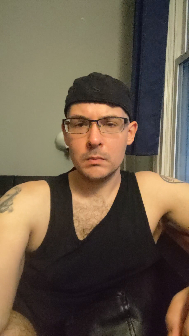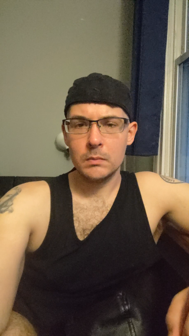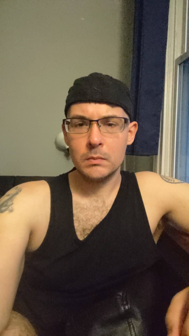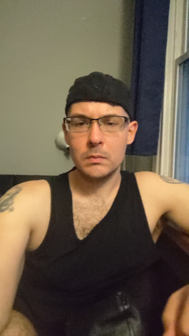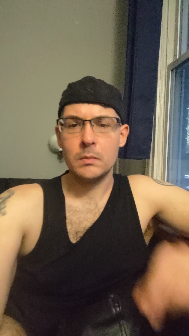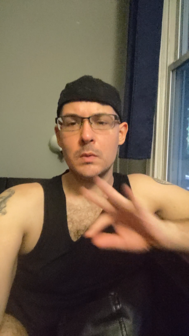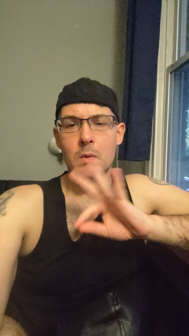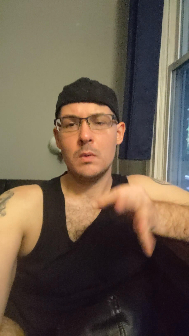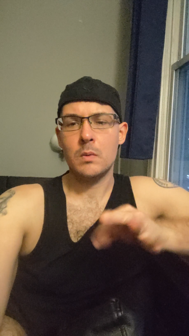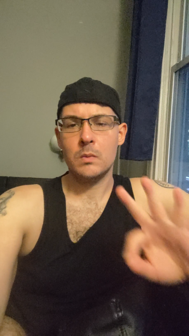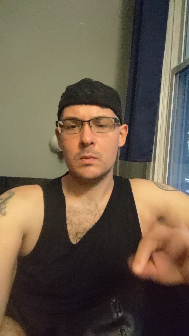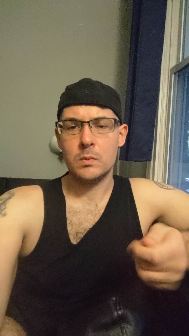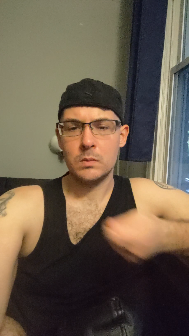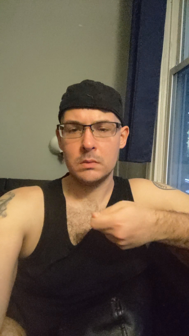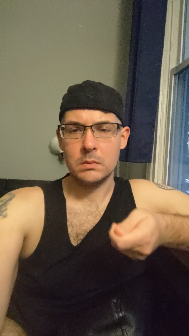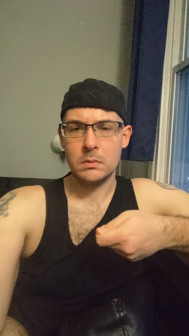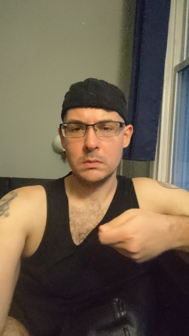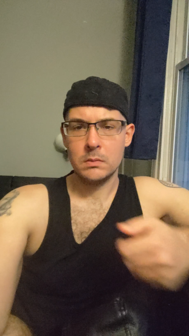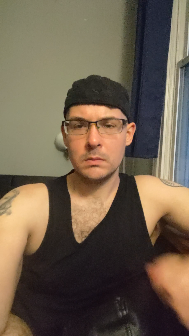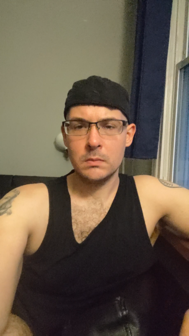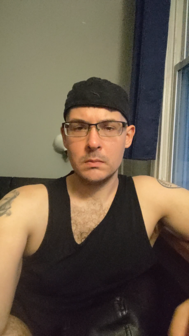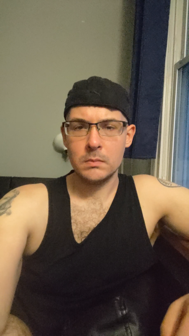hose